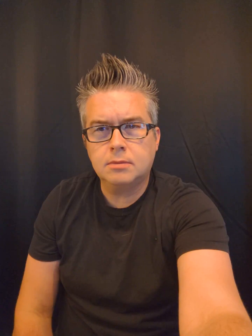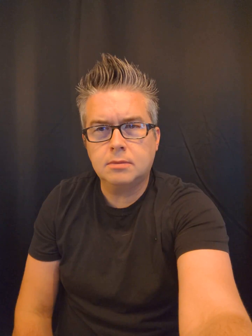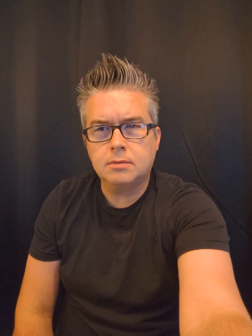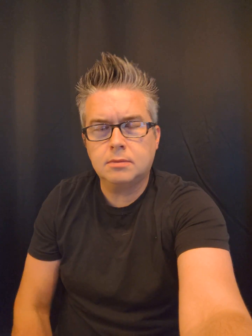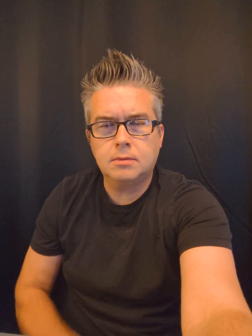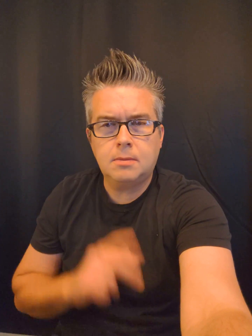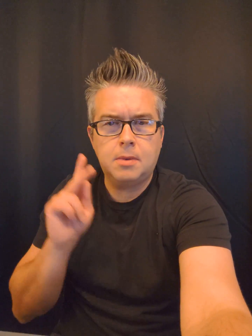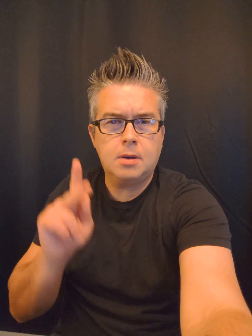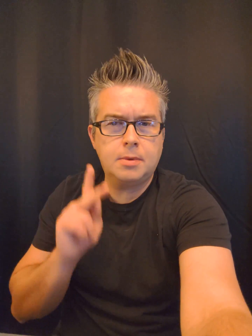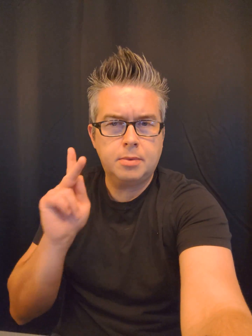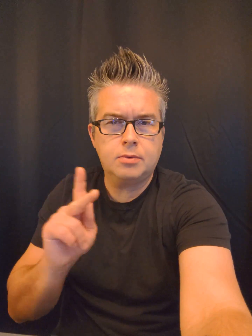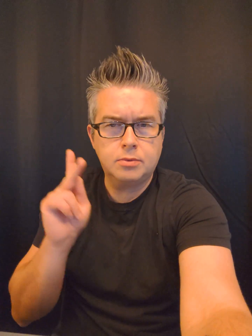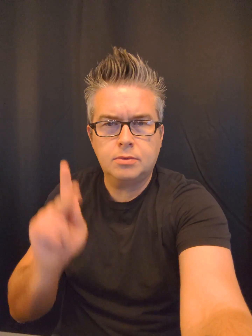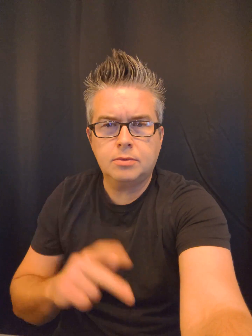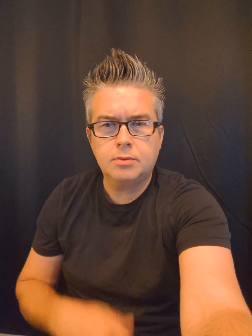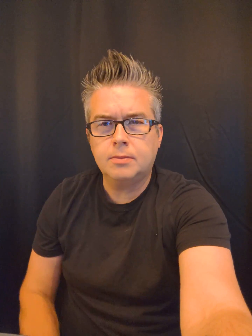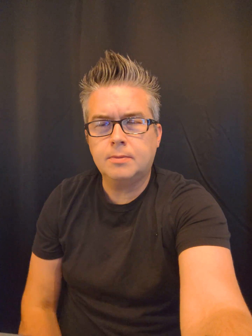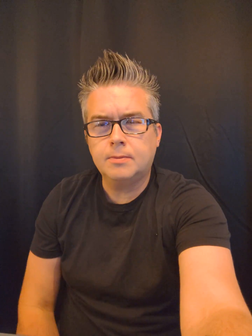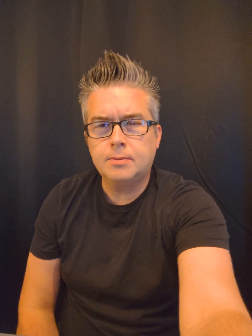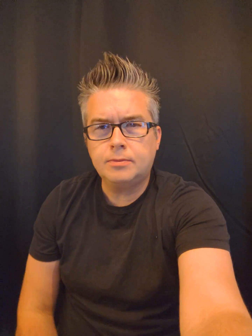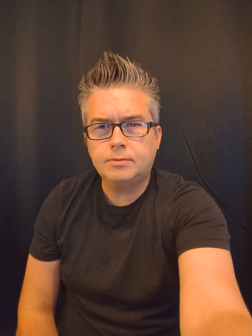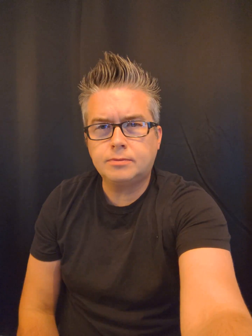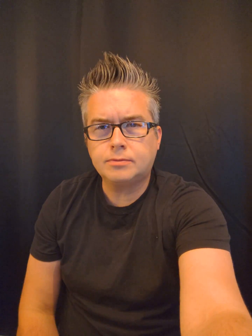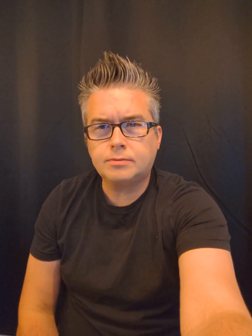people